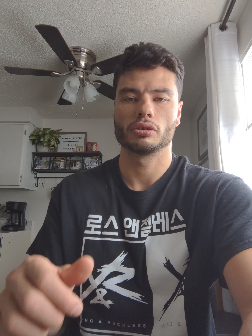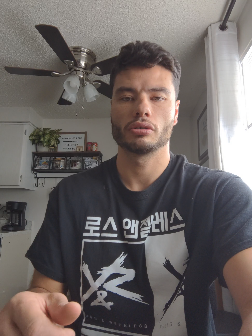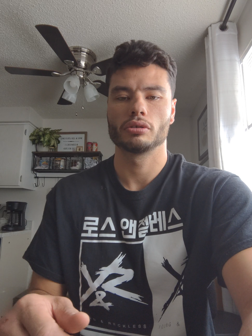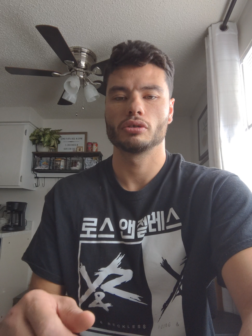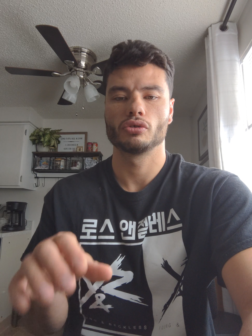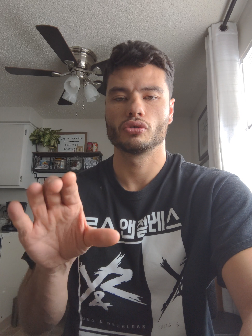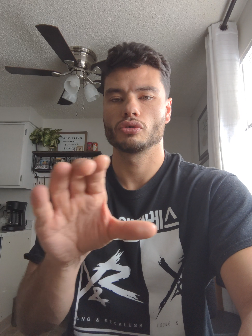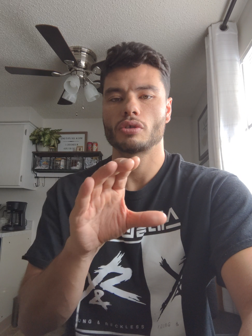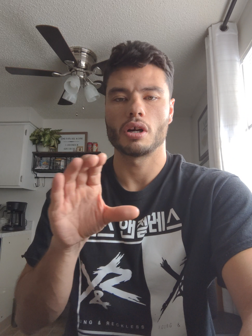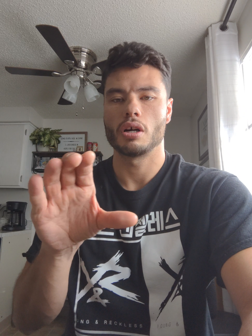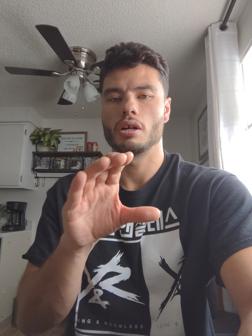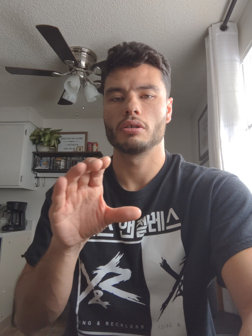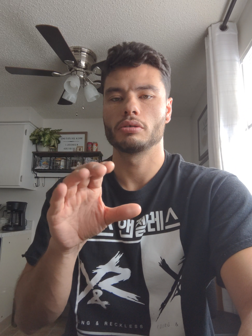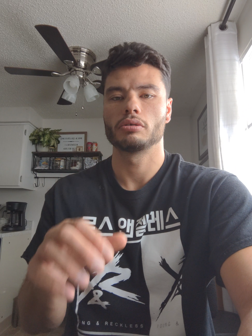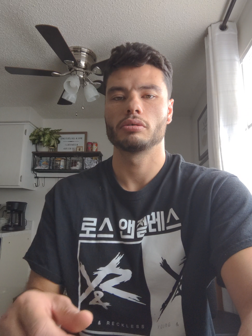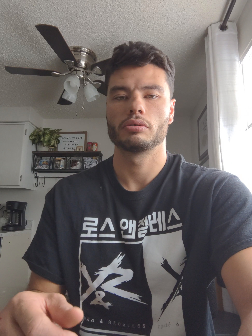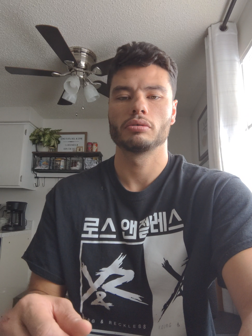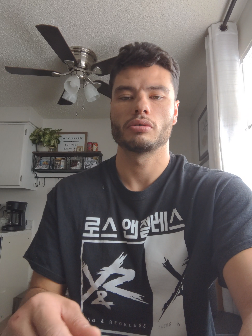chocolate